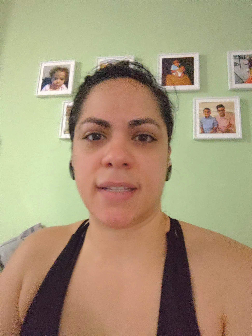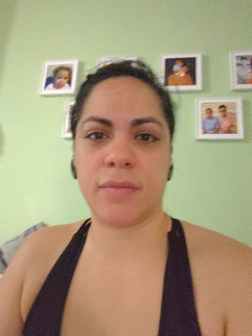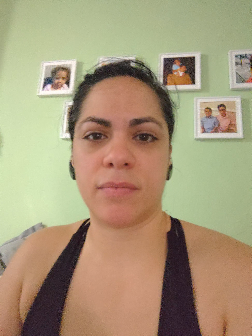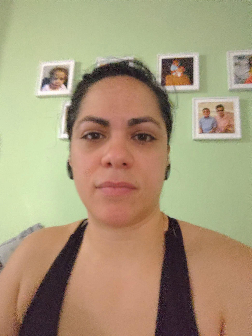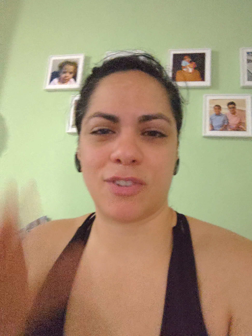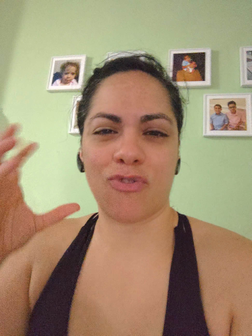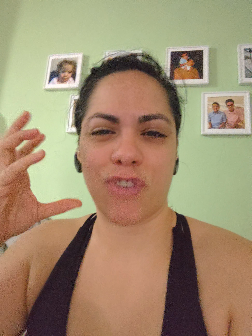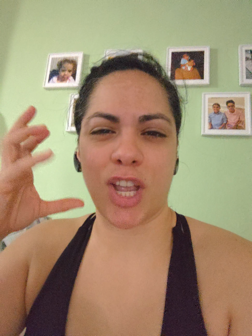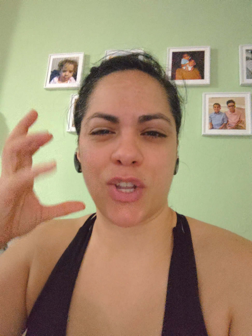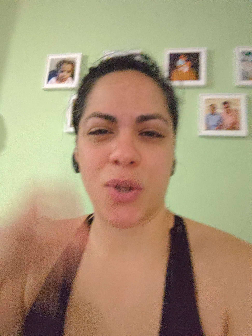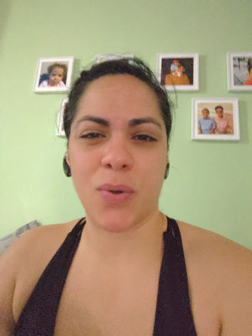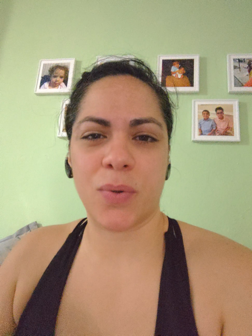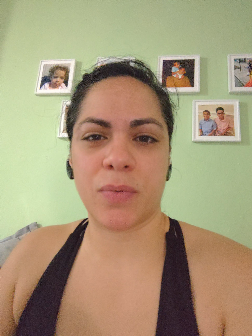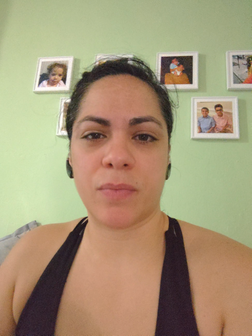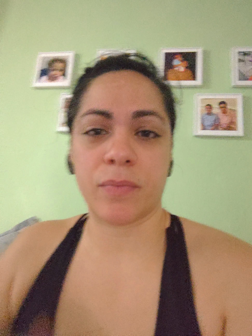radio